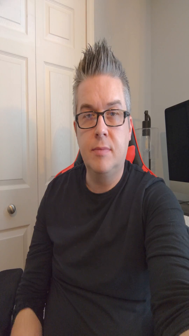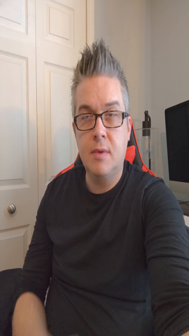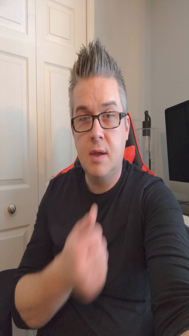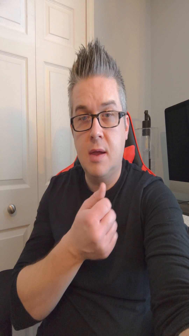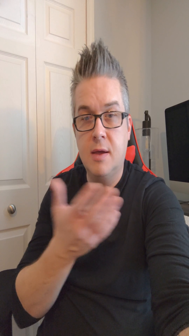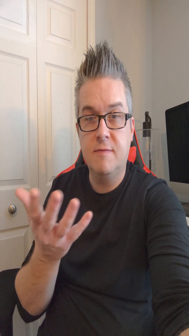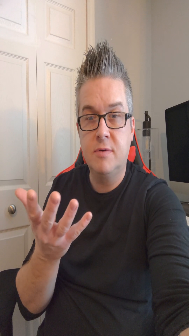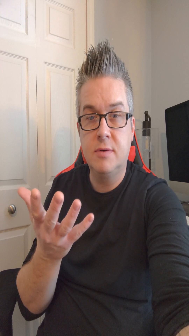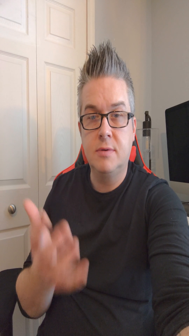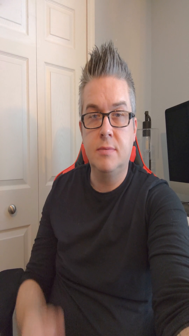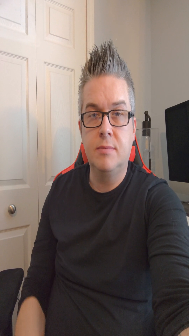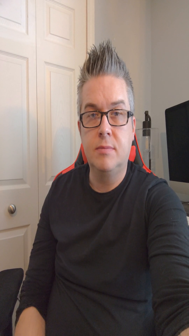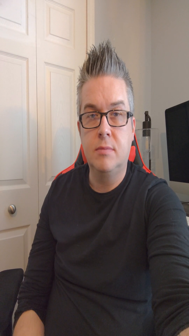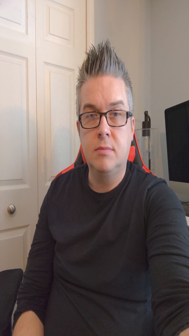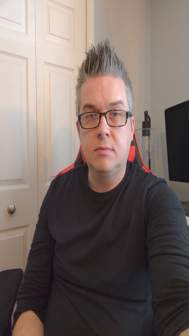every